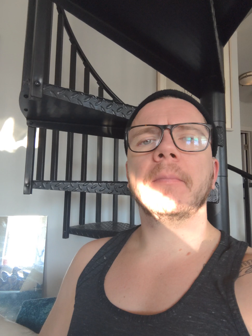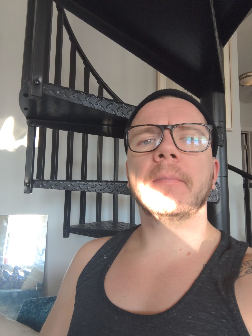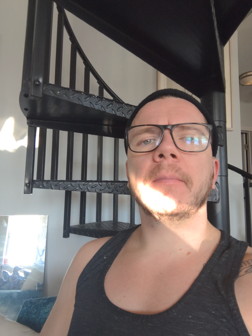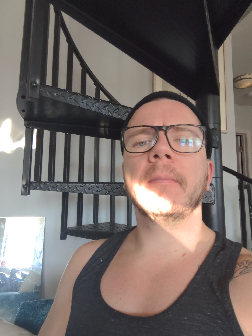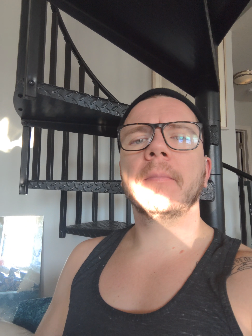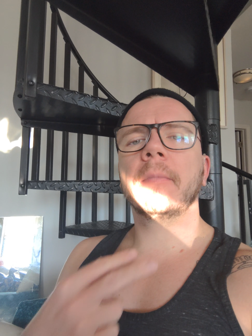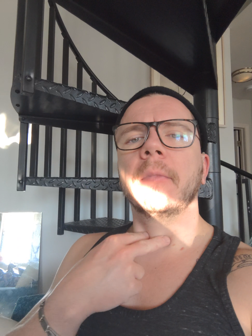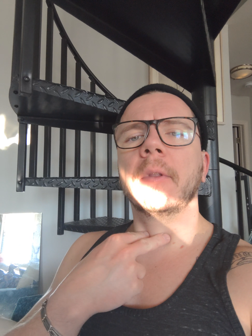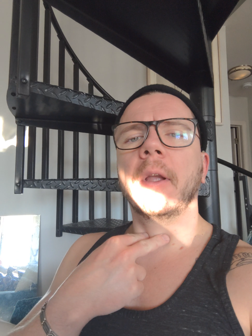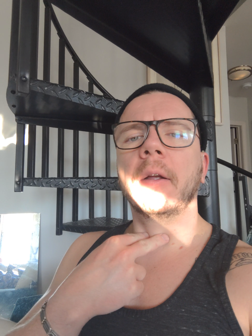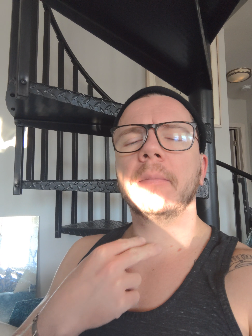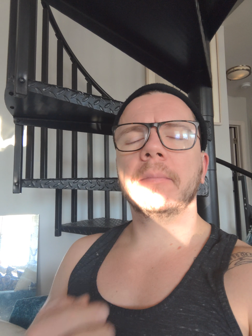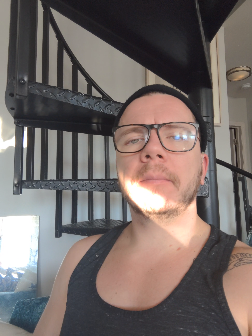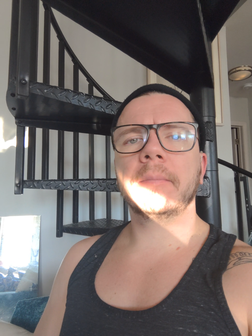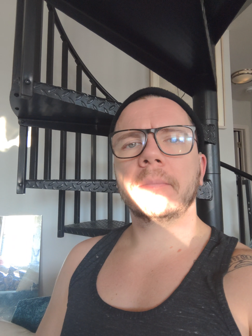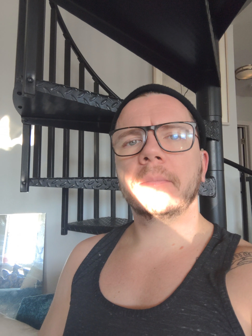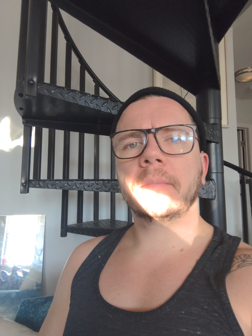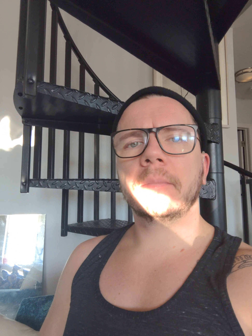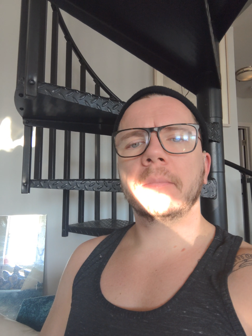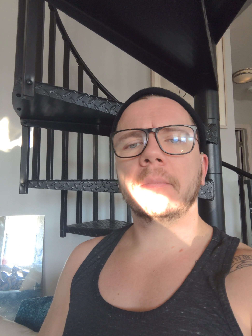stuck